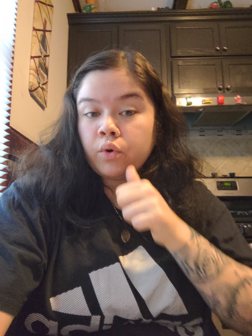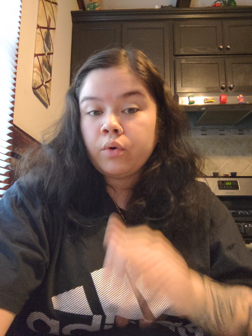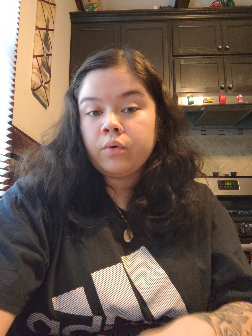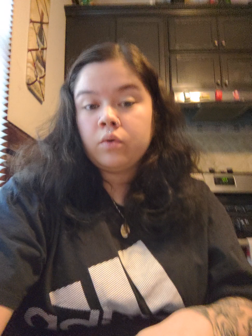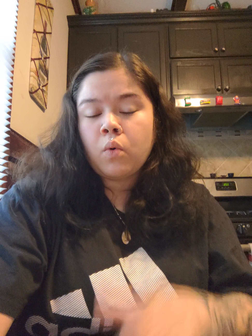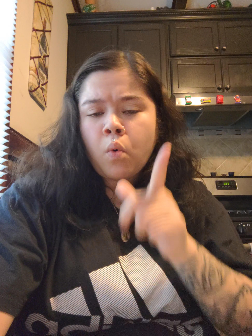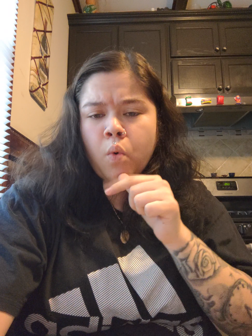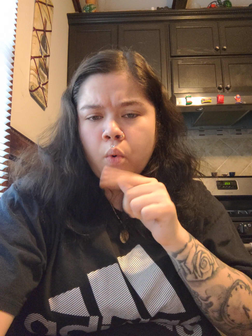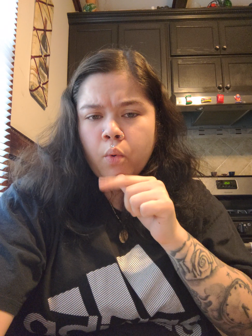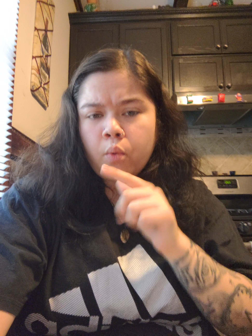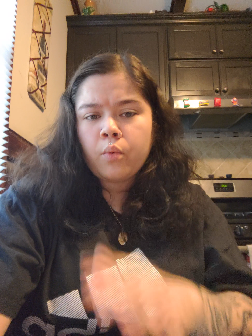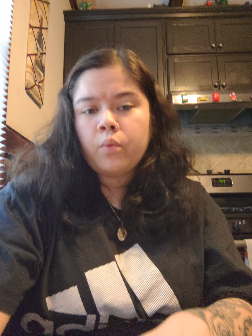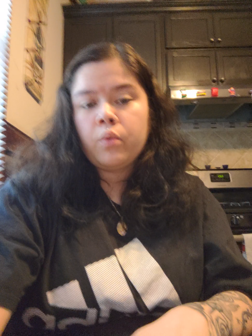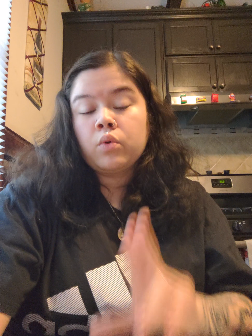who